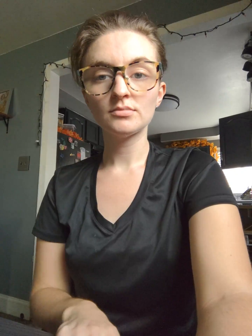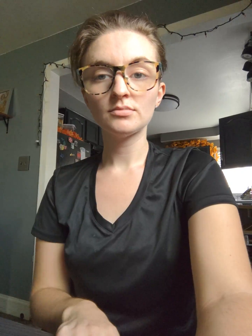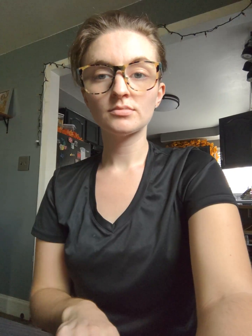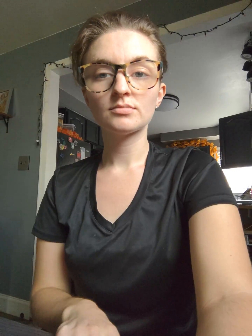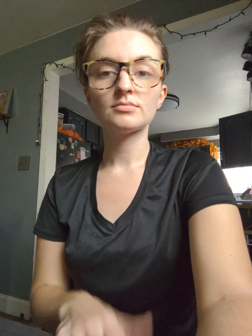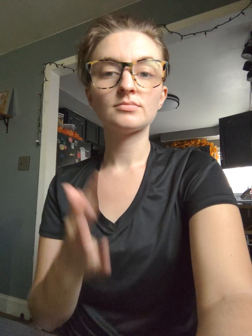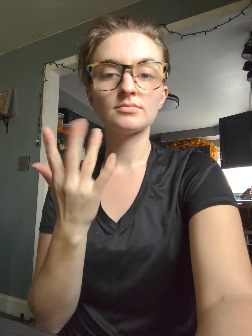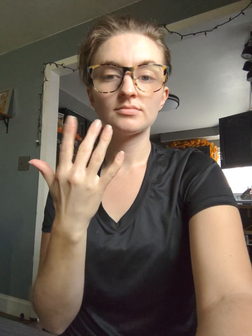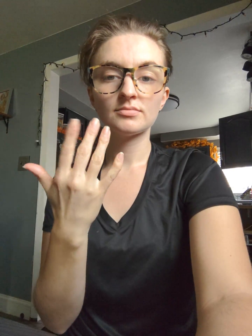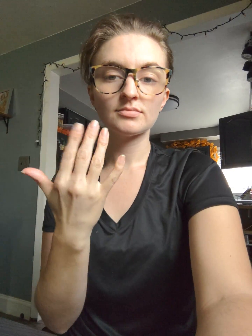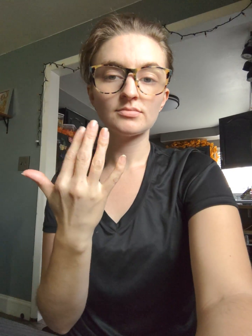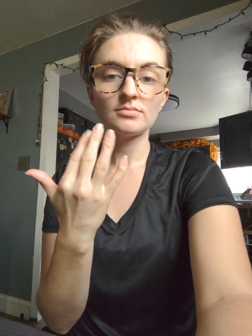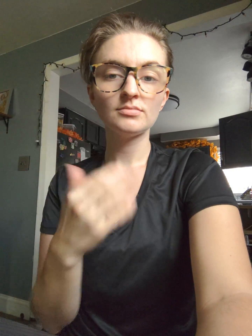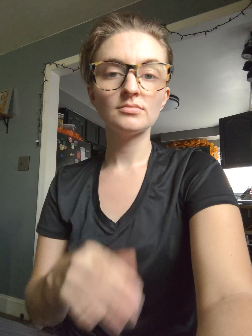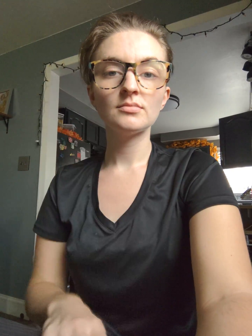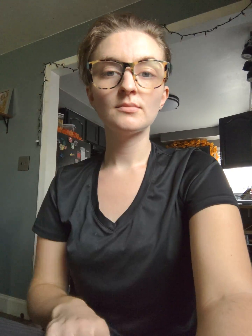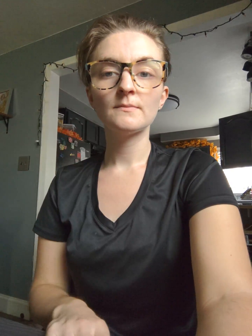hand